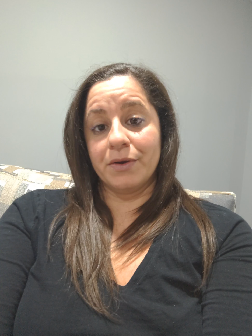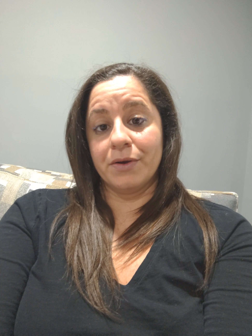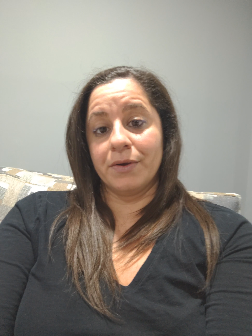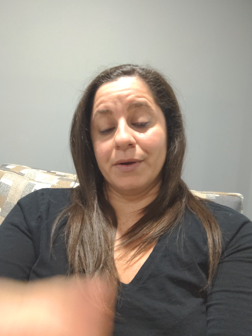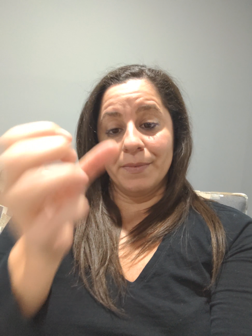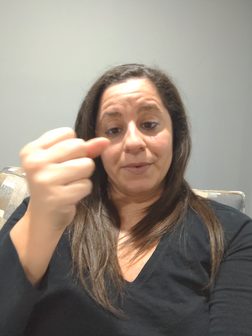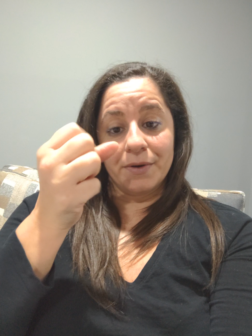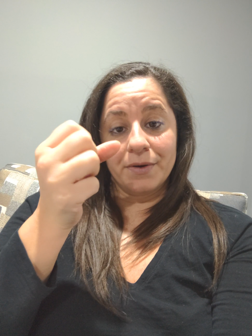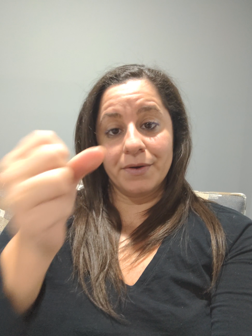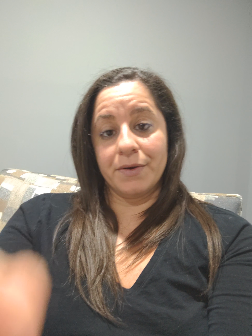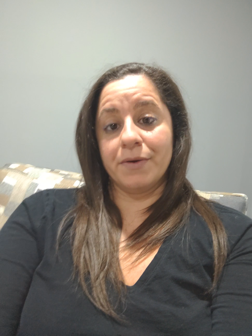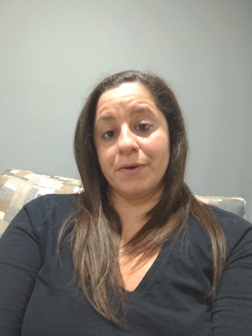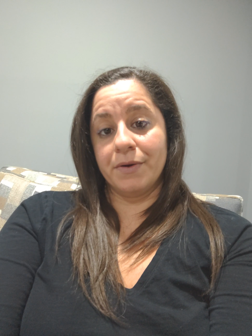milk